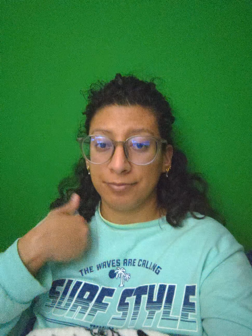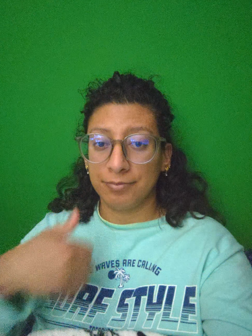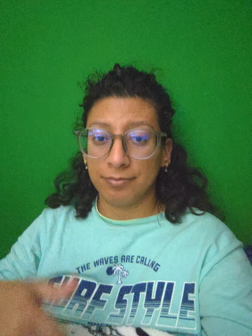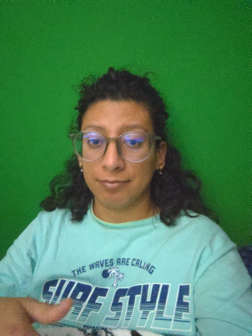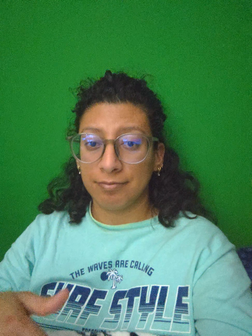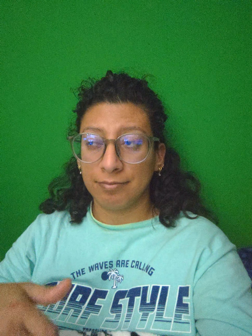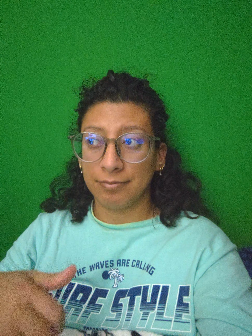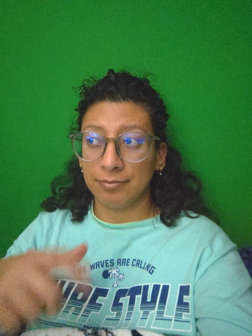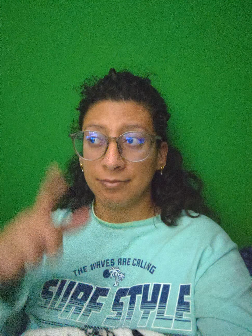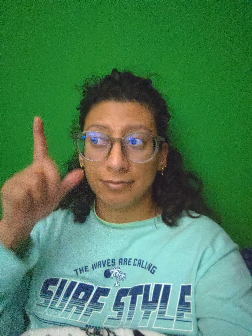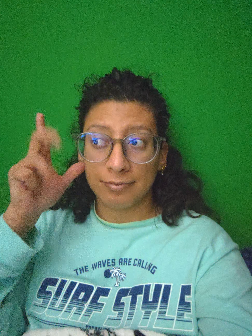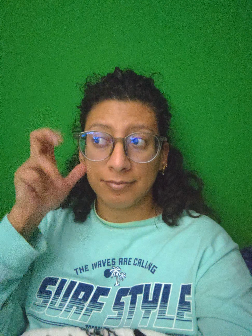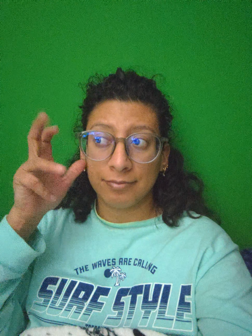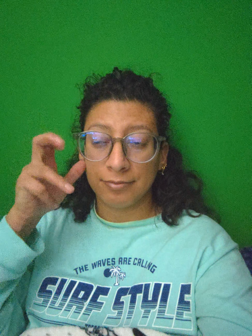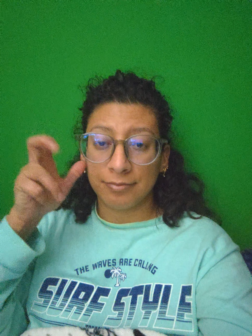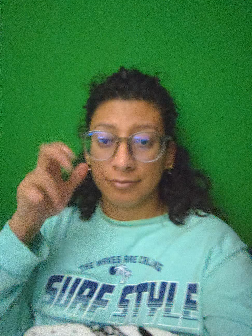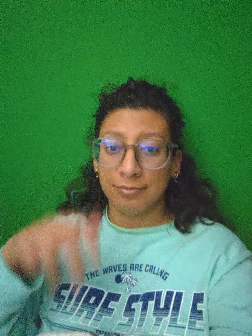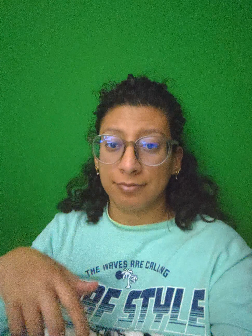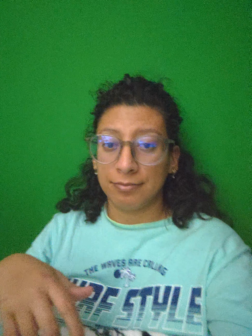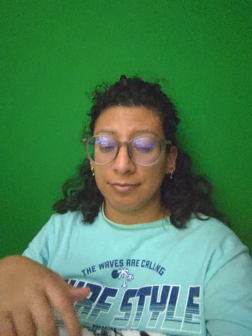listen